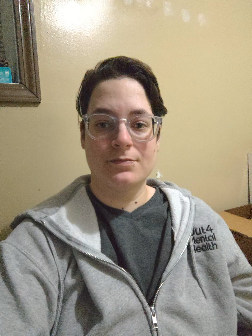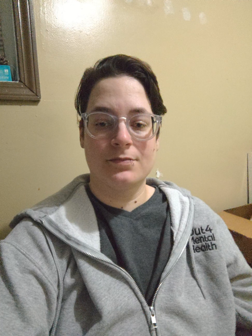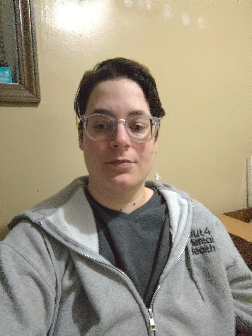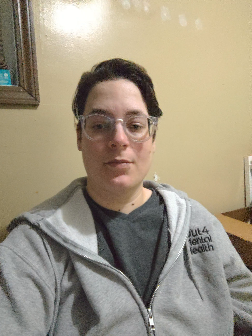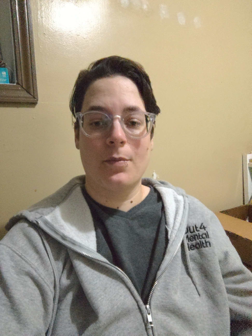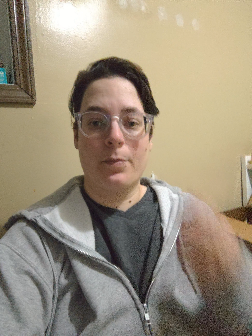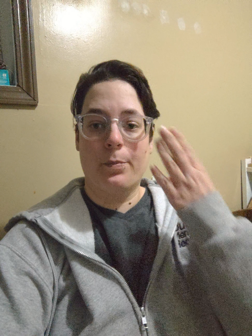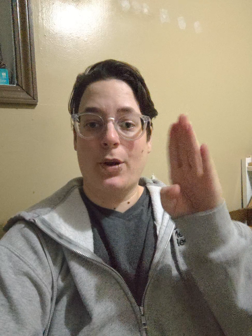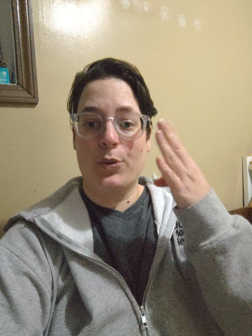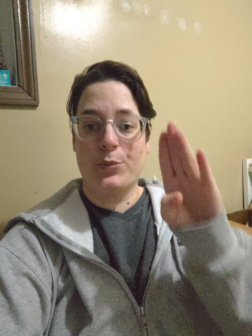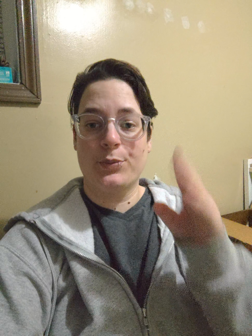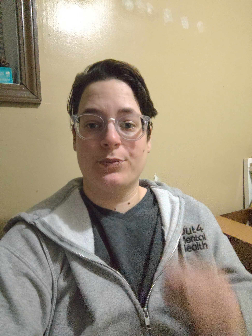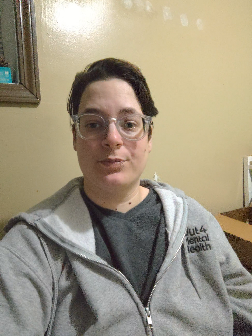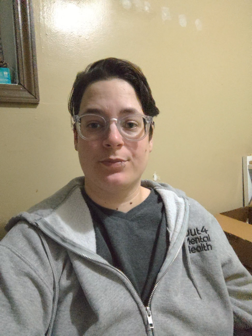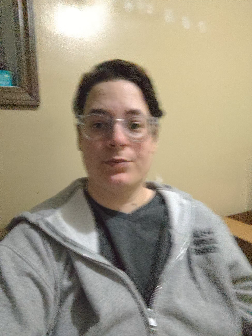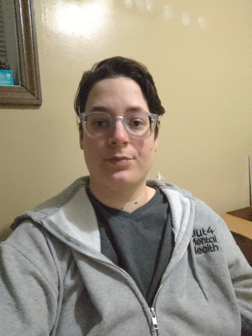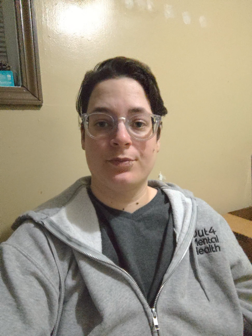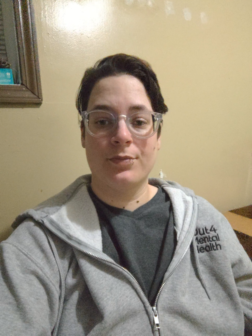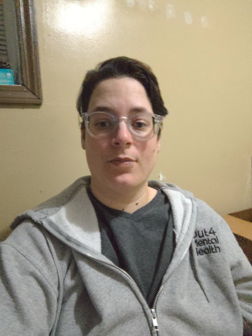blue